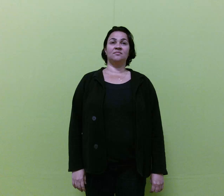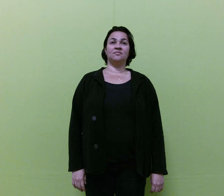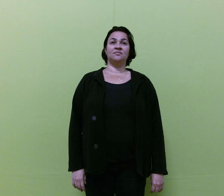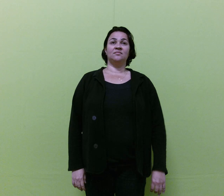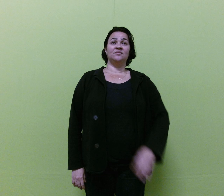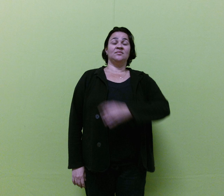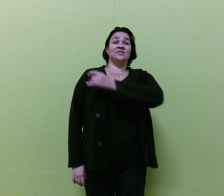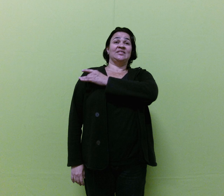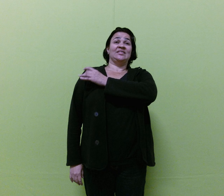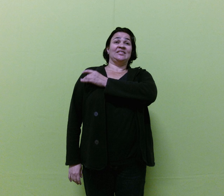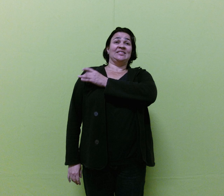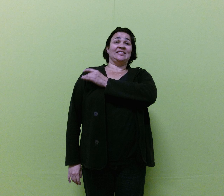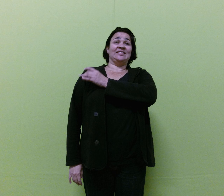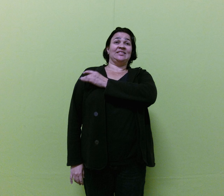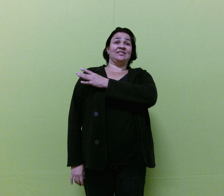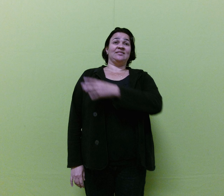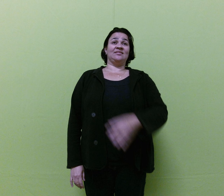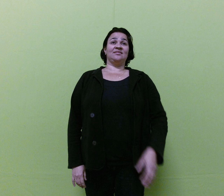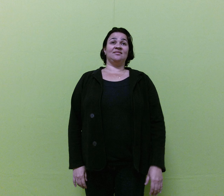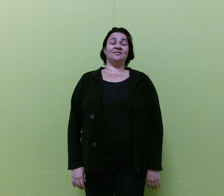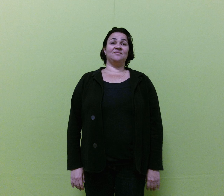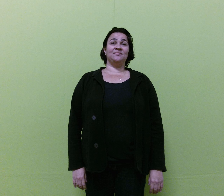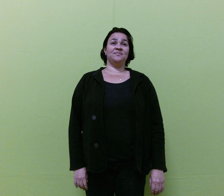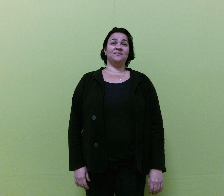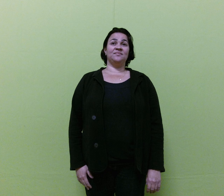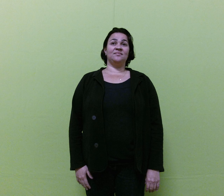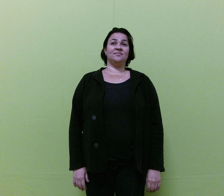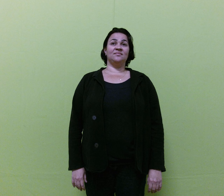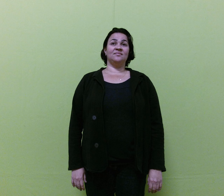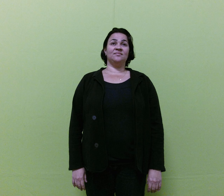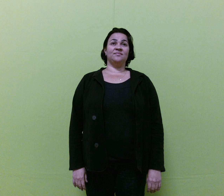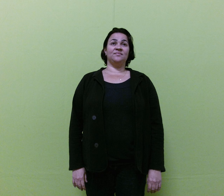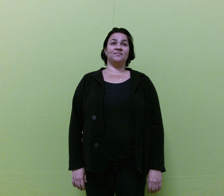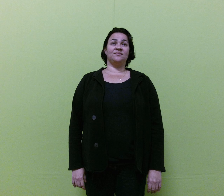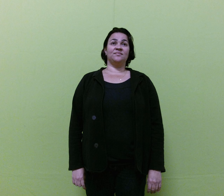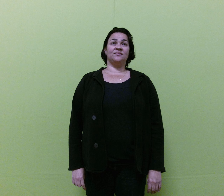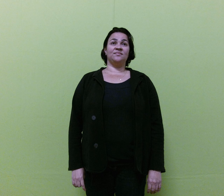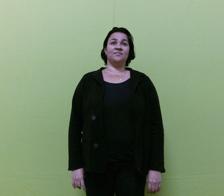medo